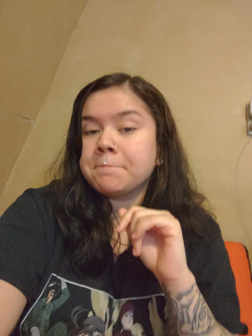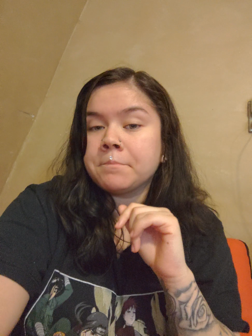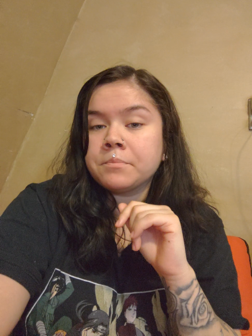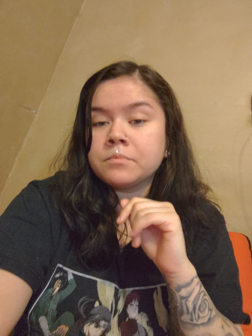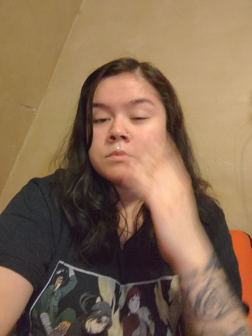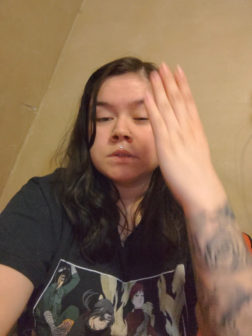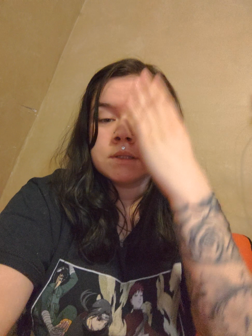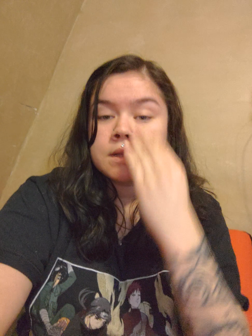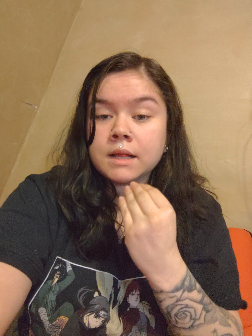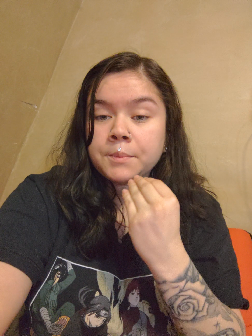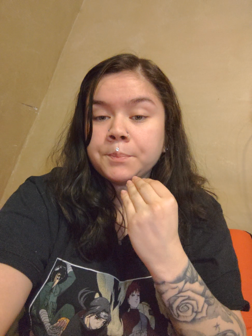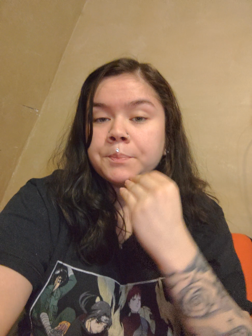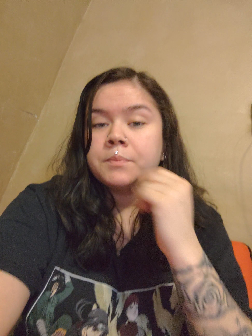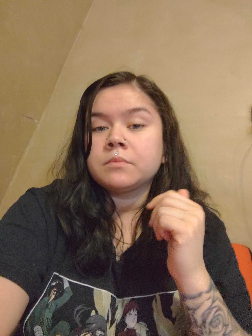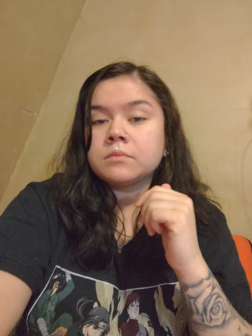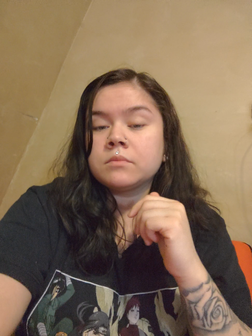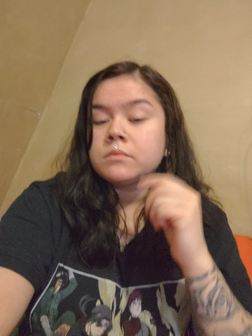sleep